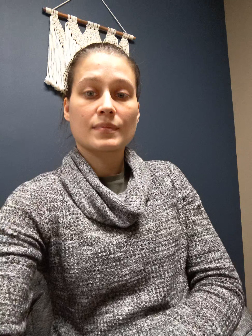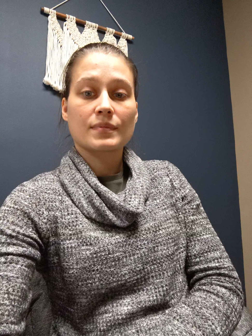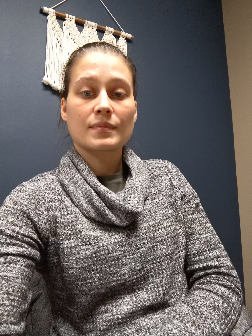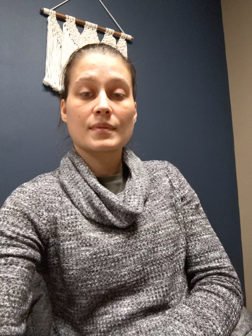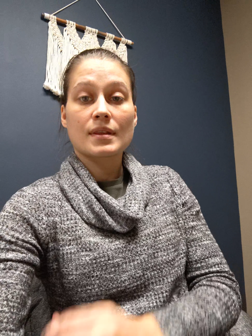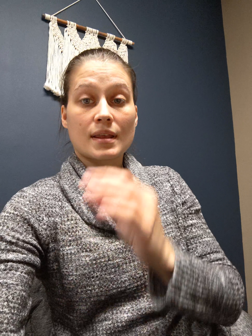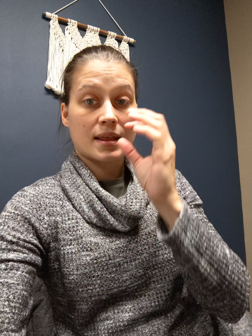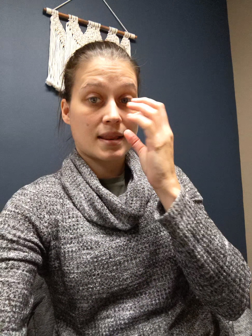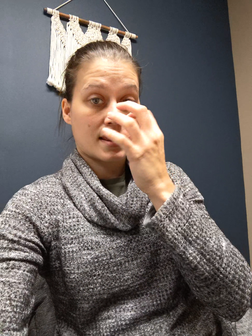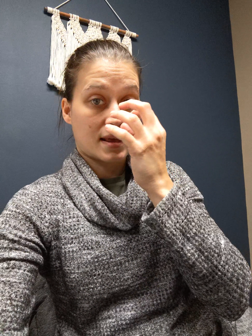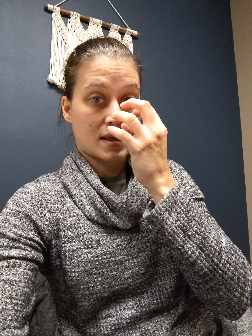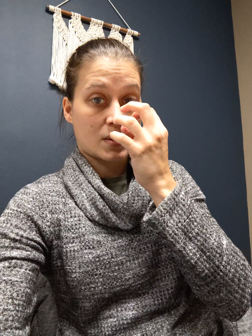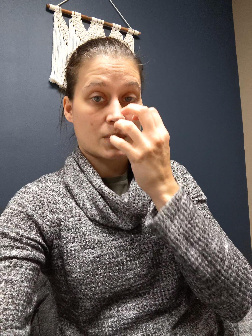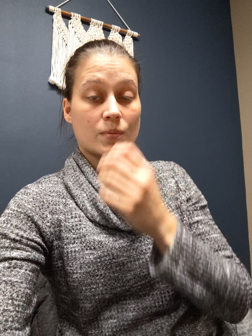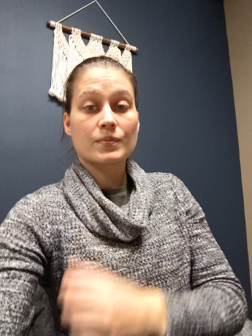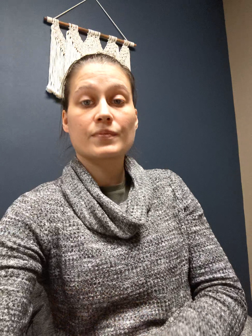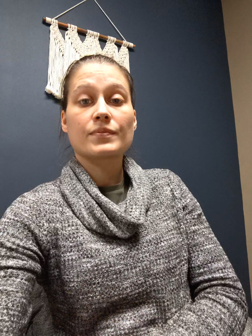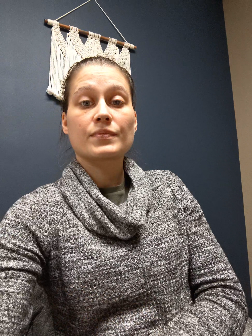clown